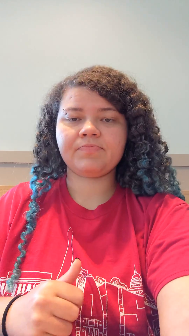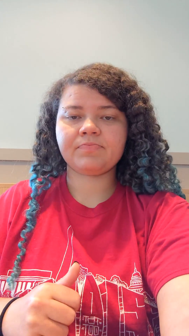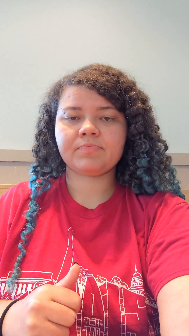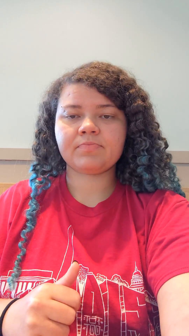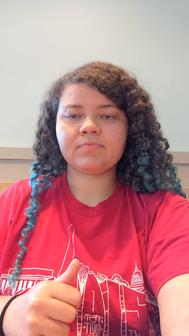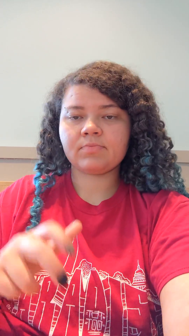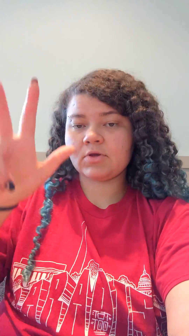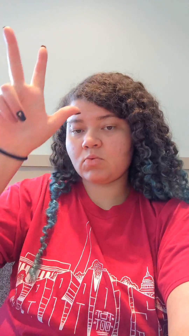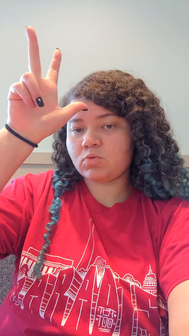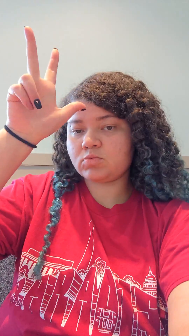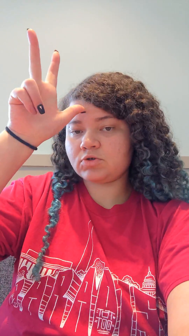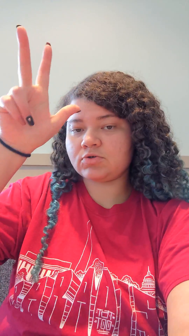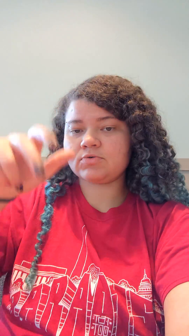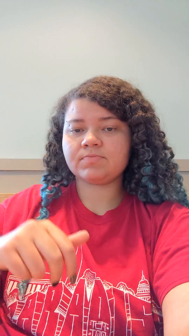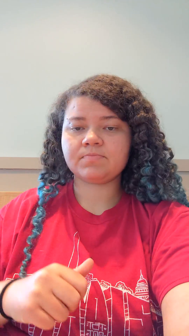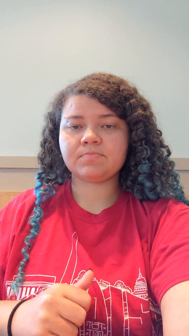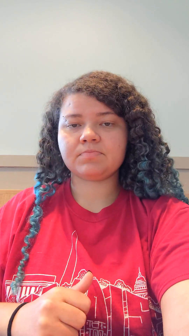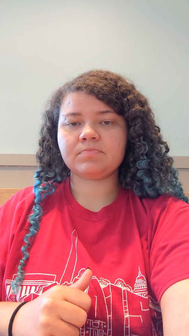rooster